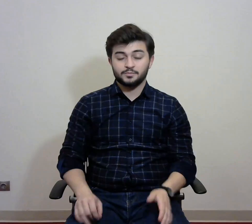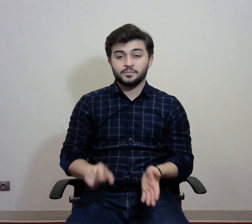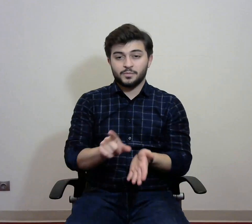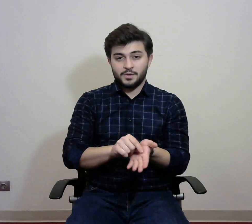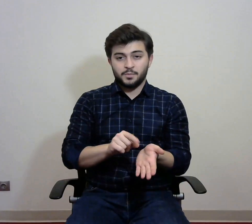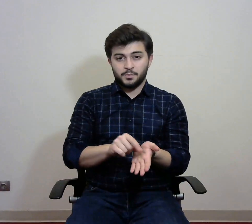pensiya